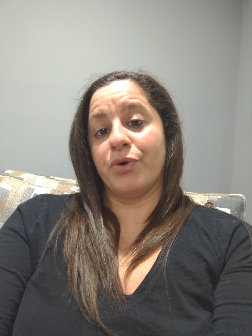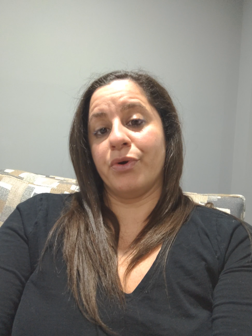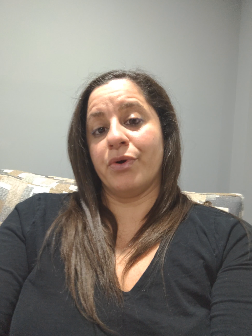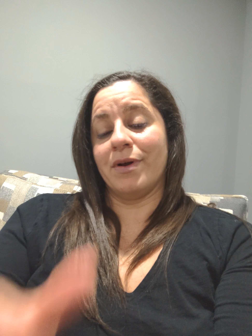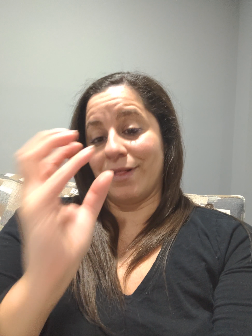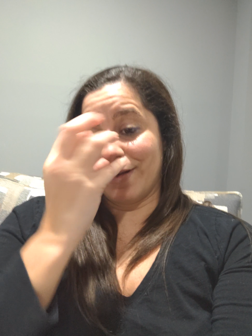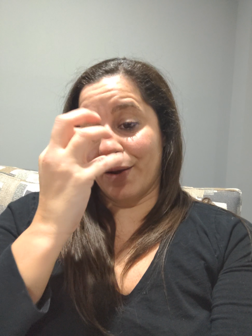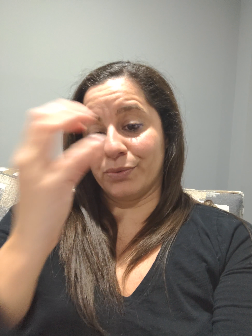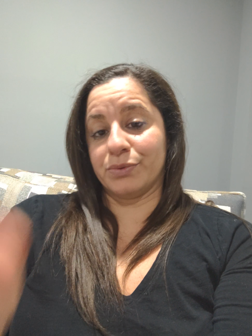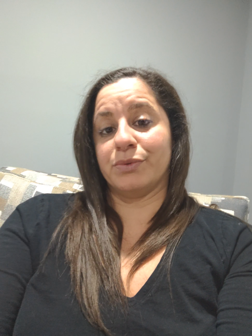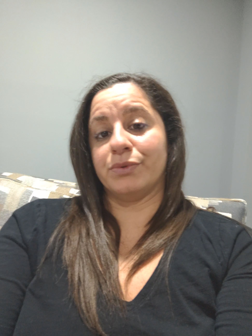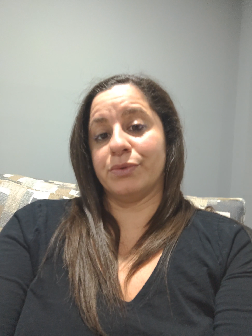clown